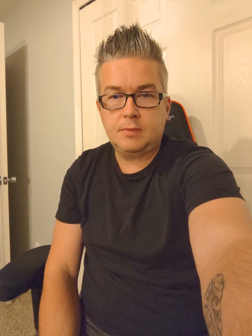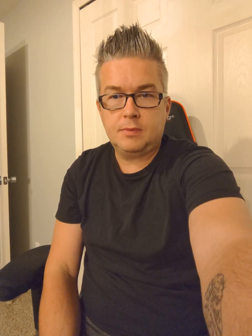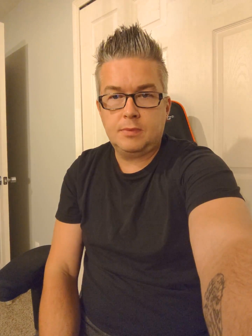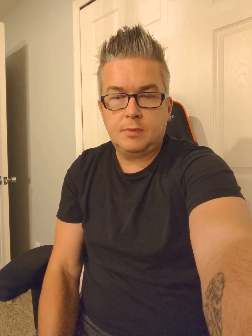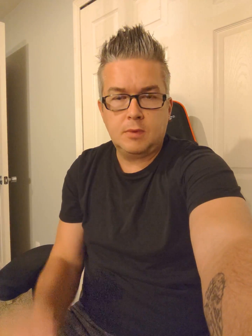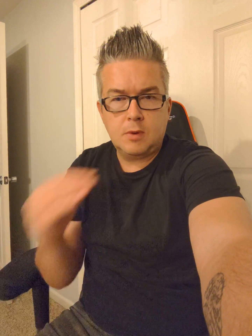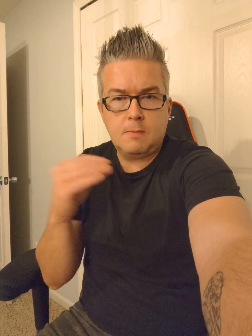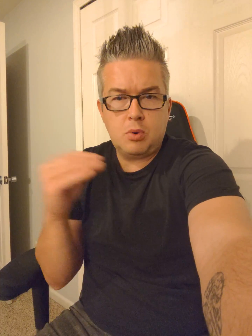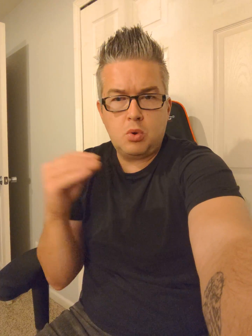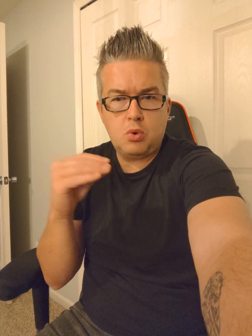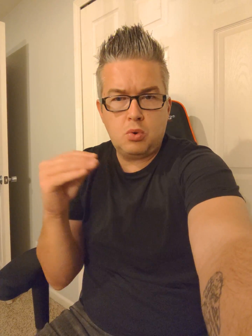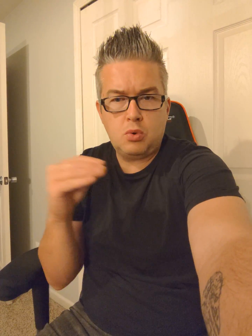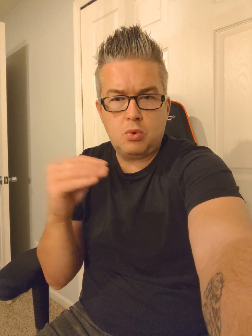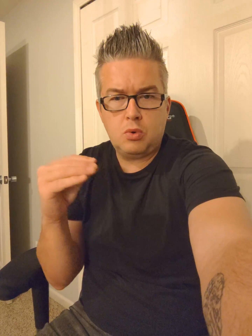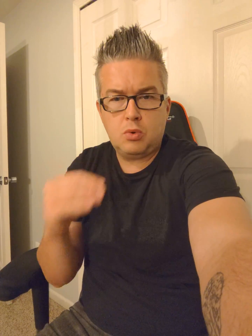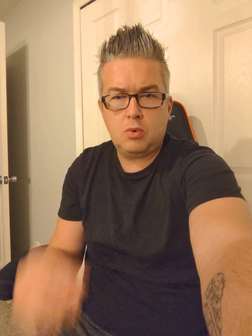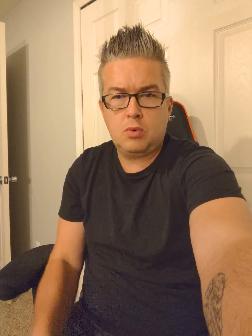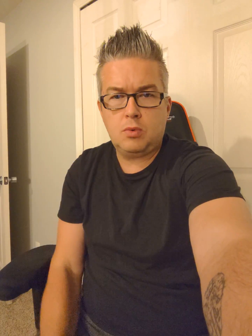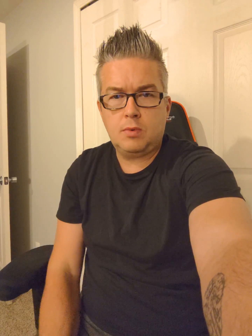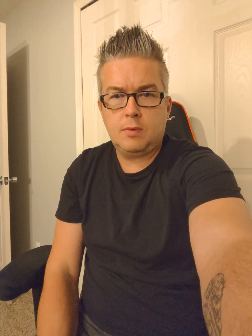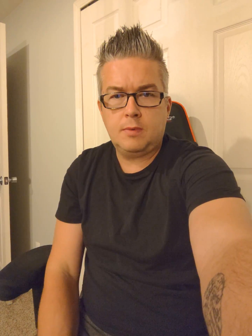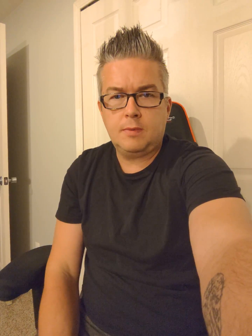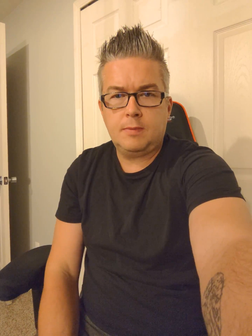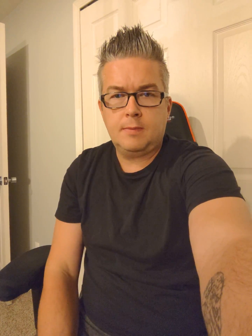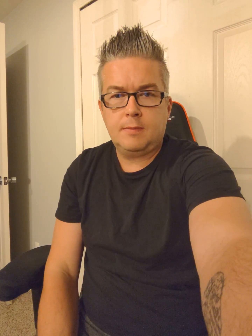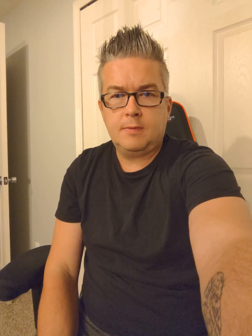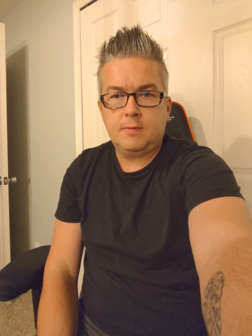more